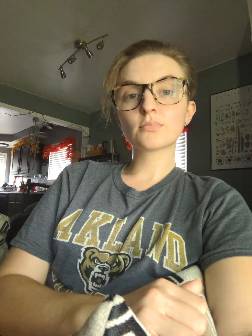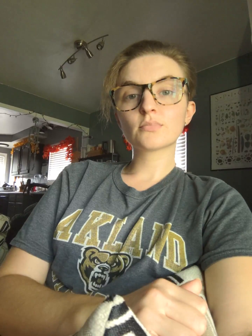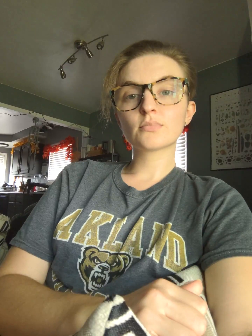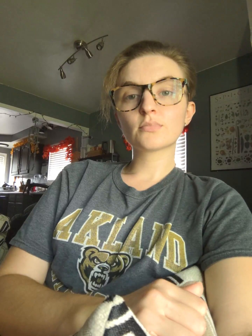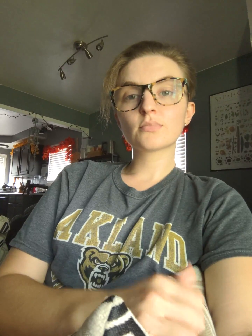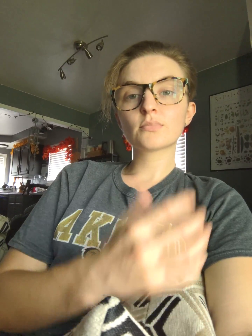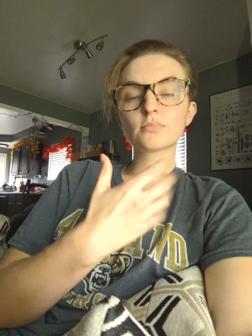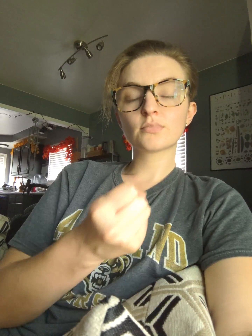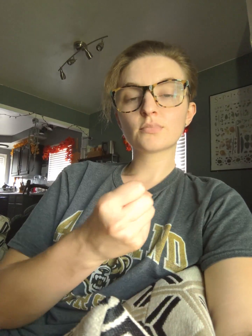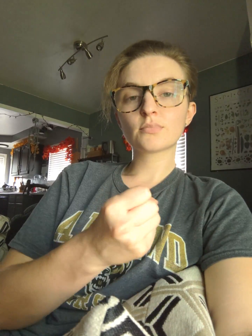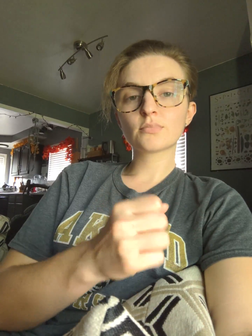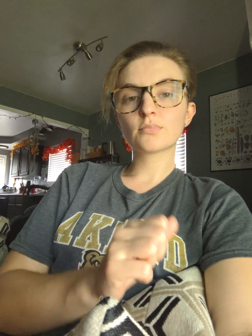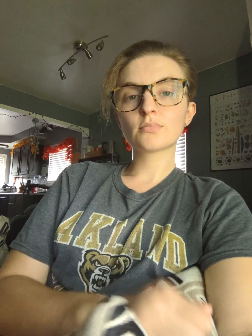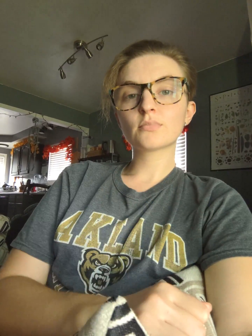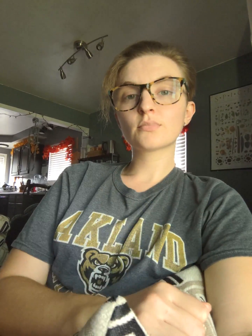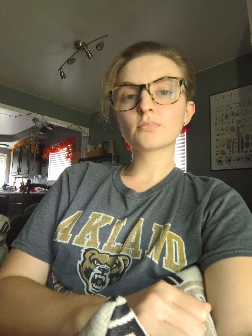get